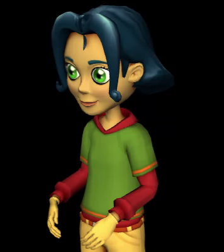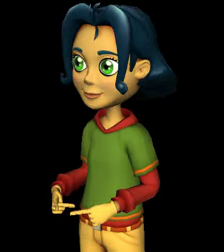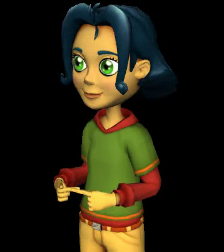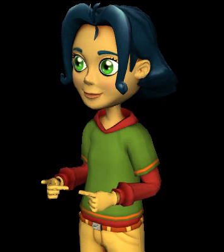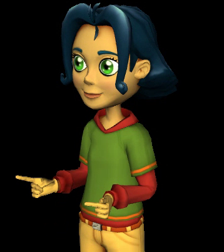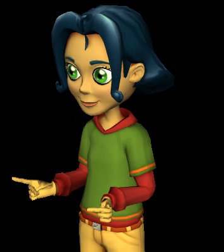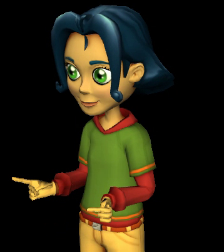إعلان عام